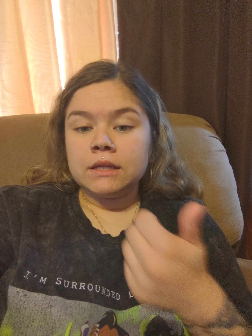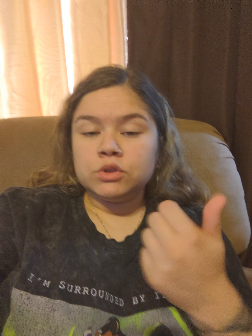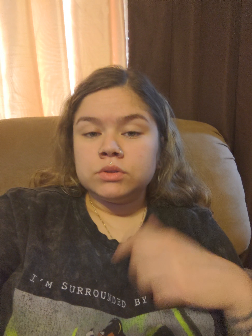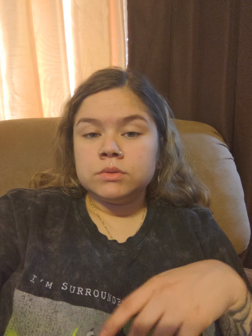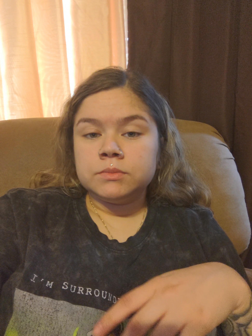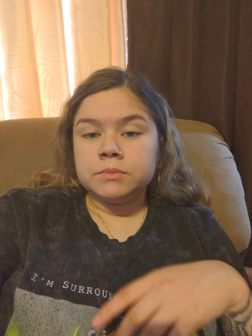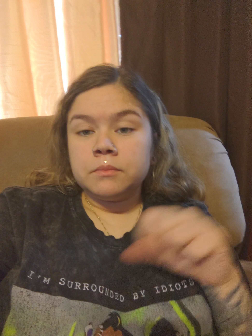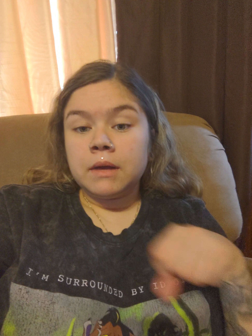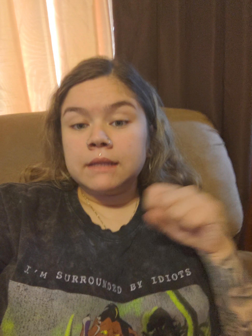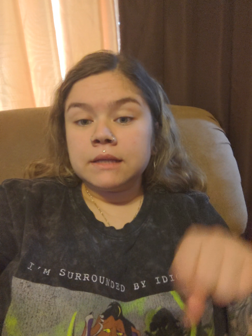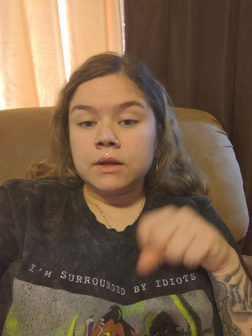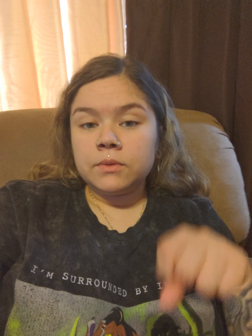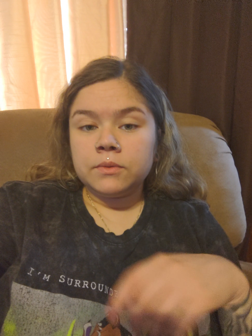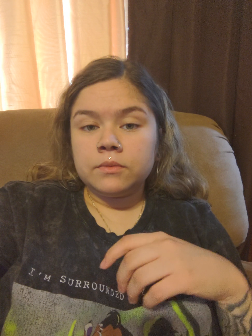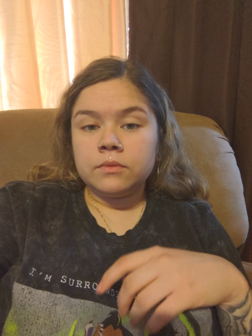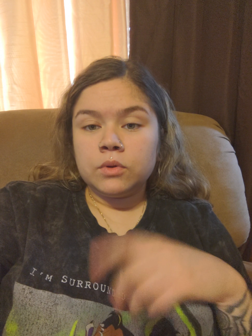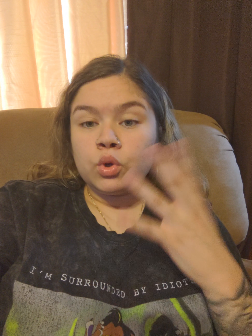bicycle